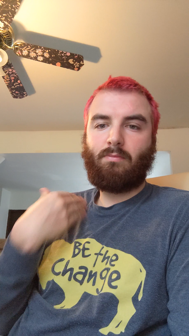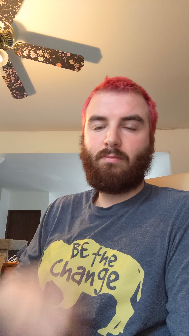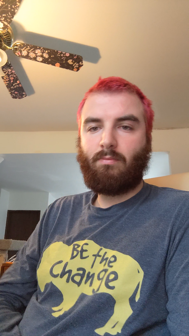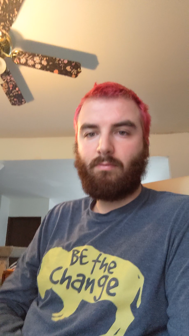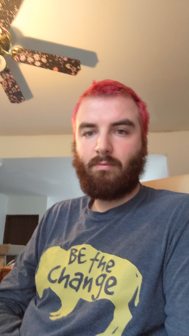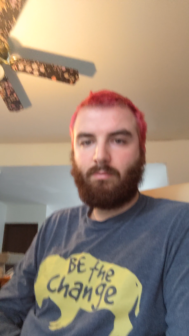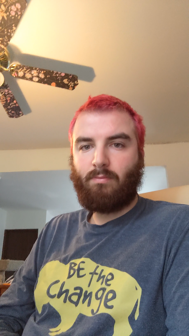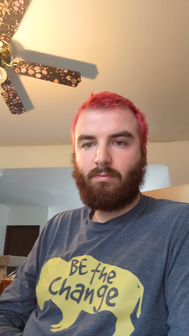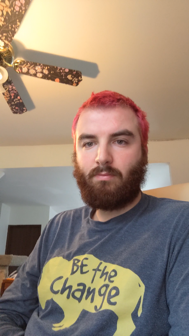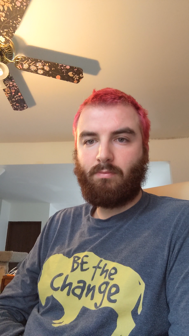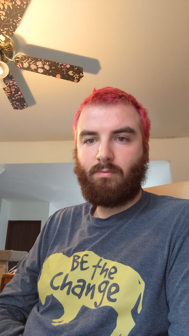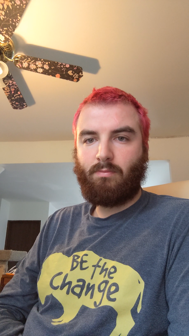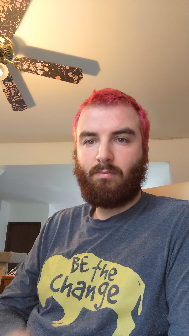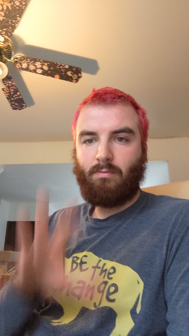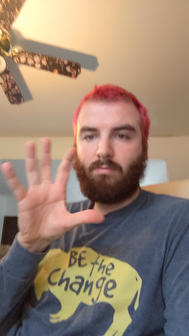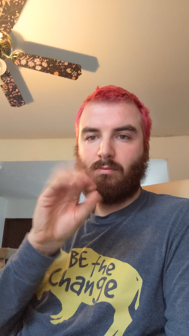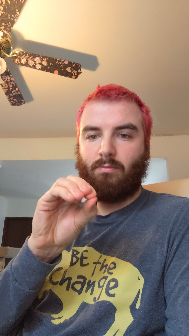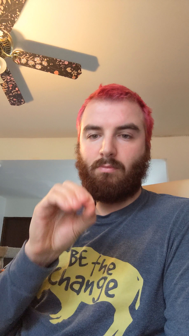bite